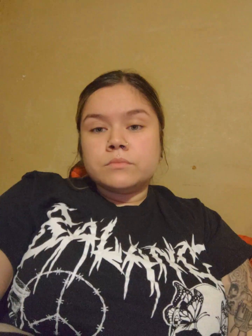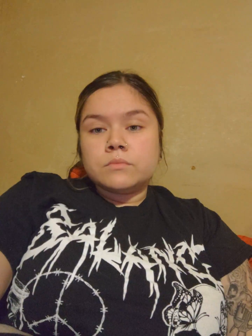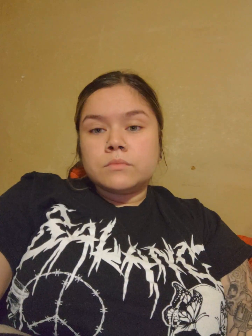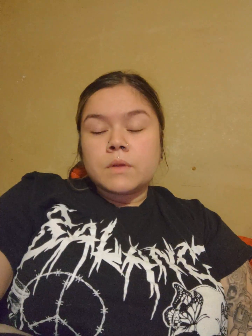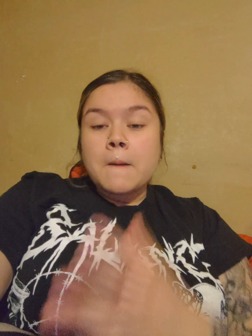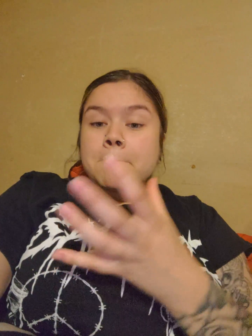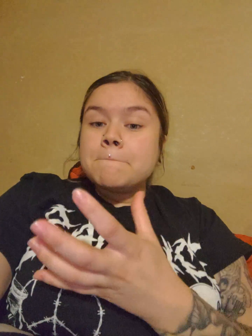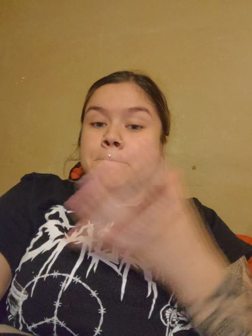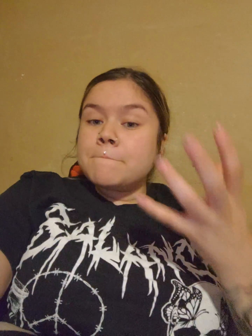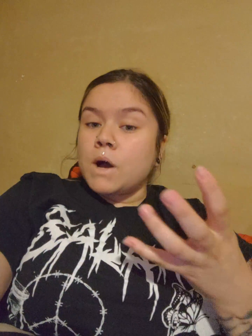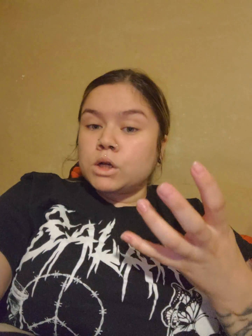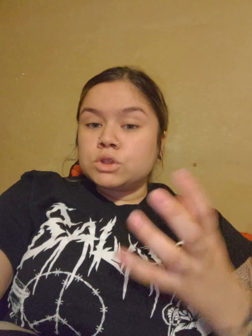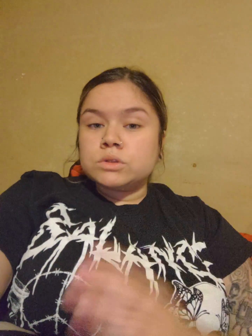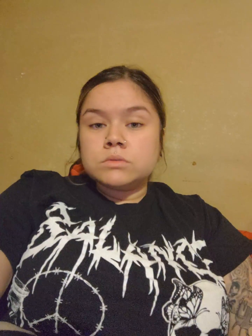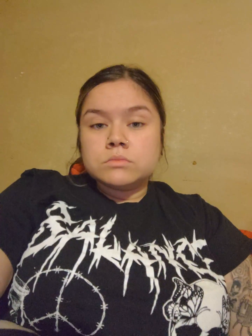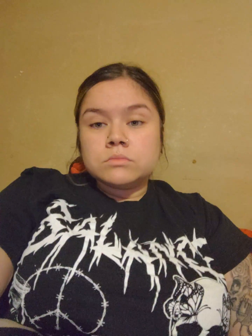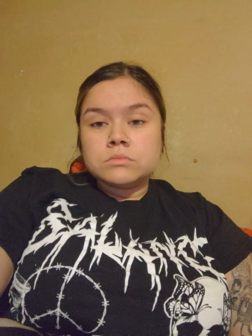much